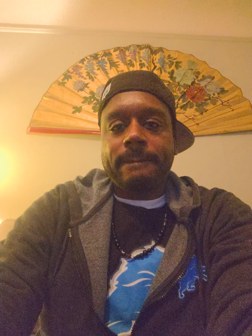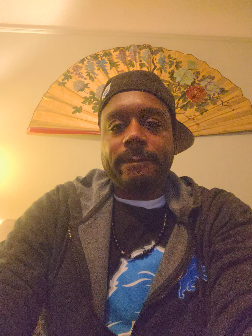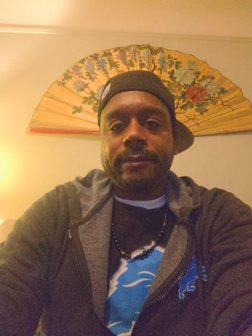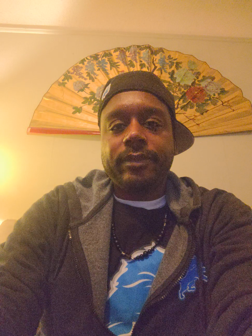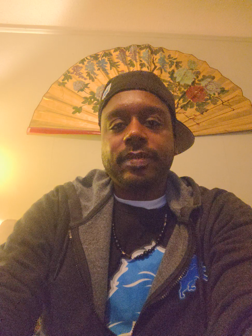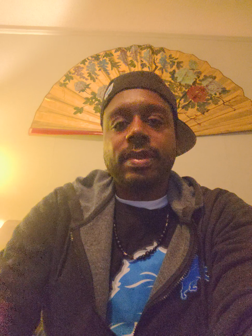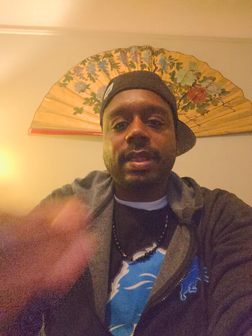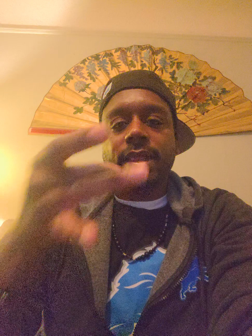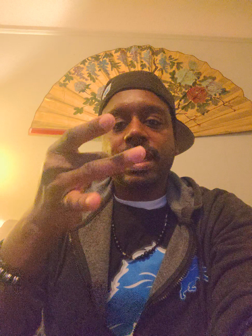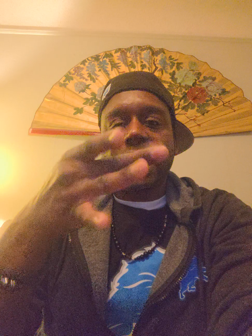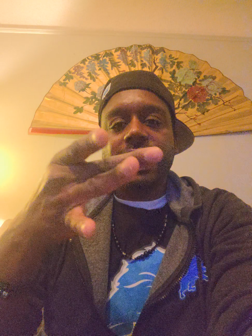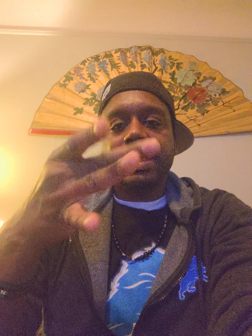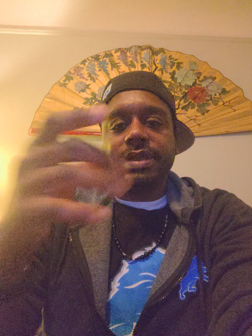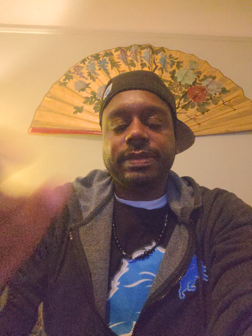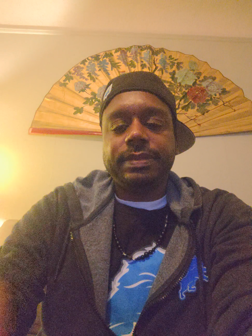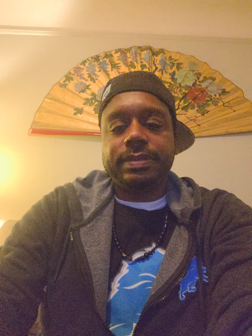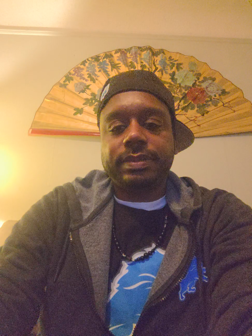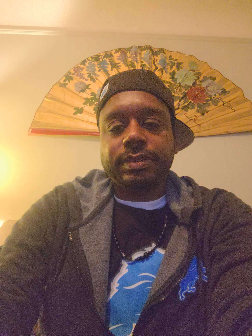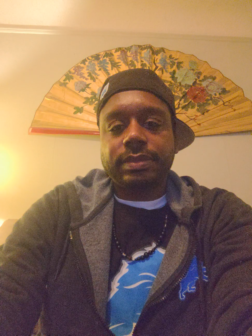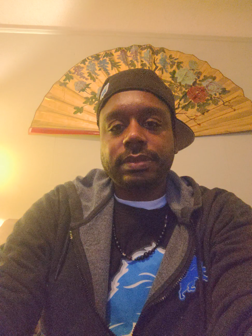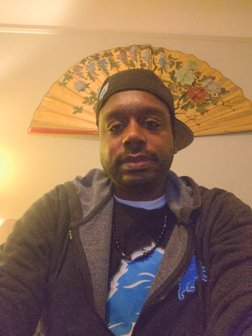hate